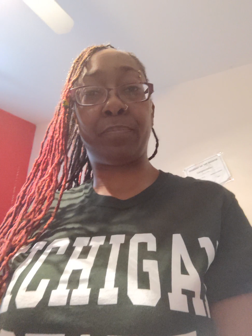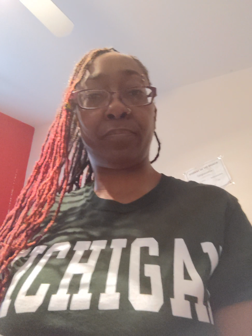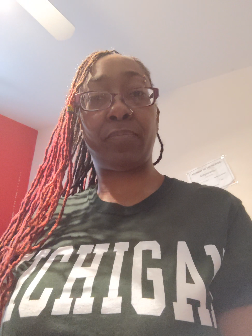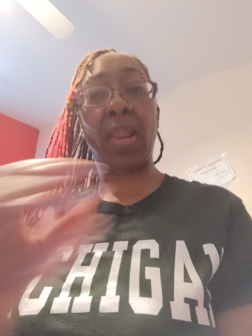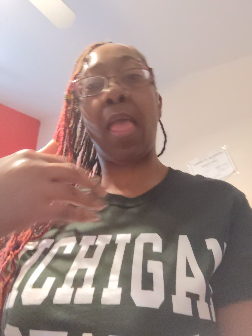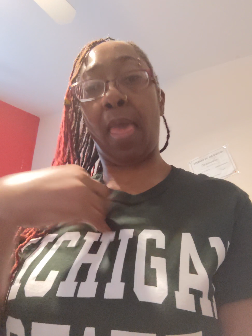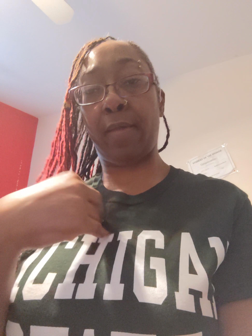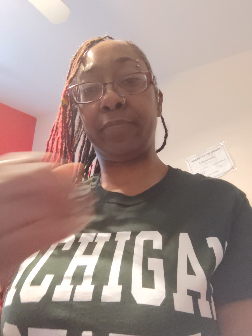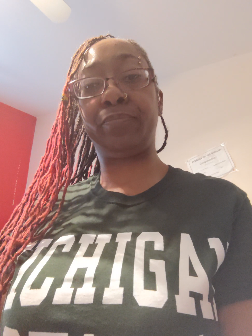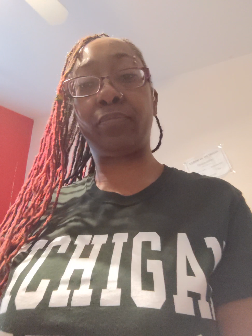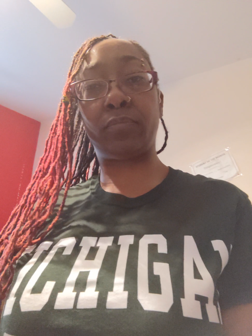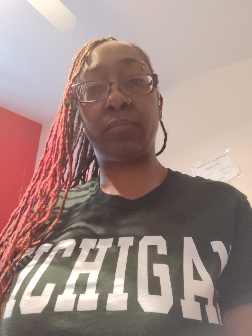have